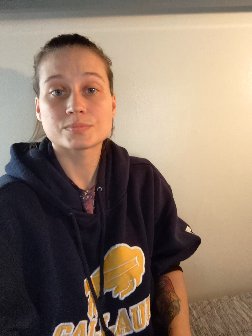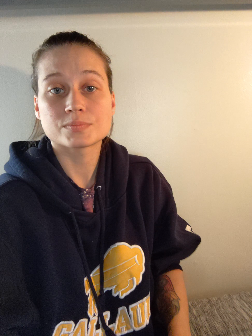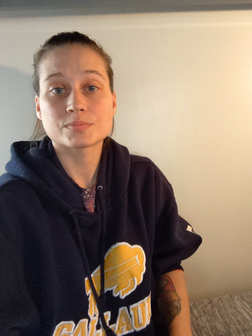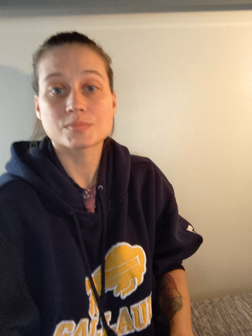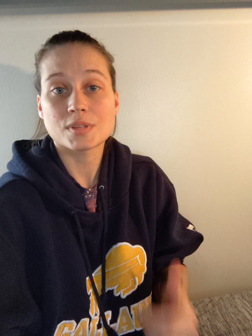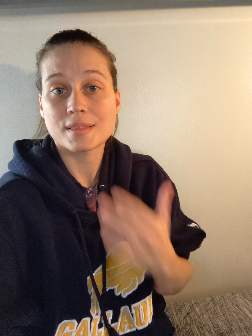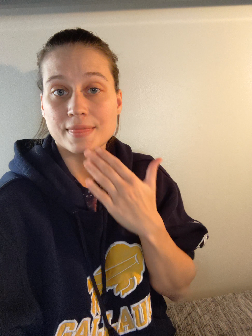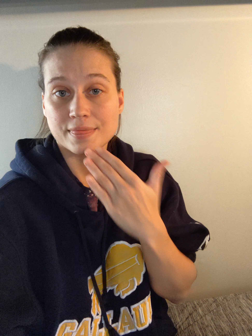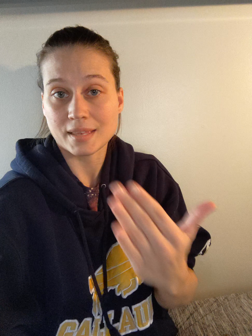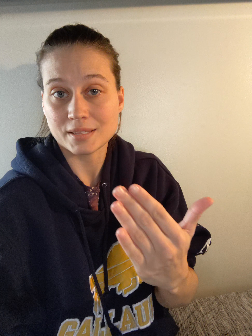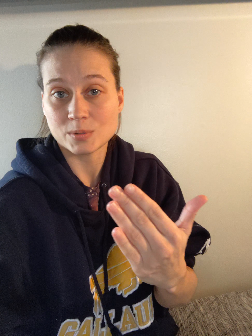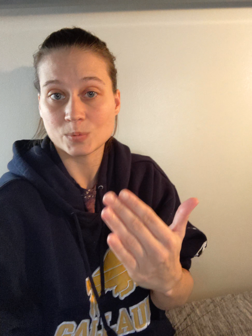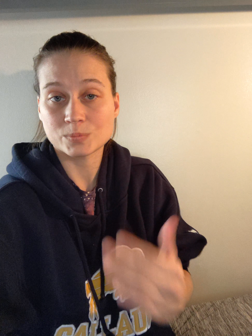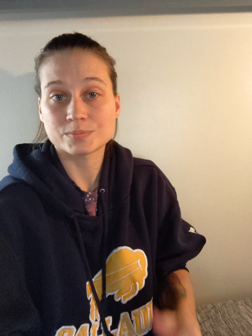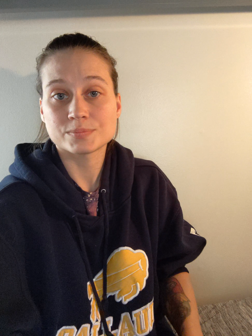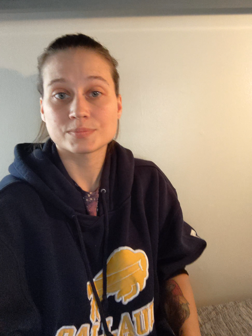thank you